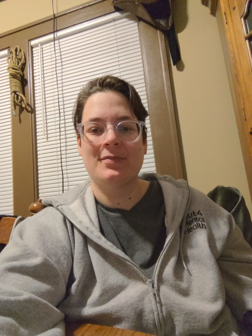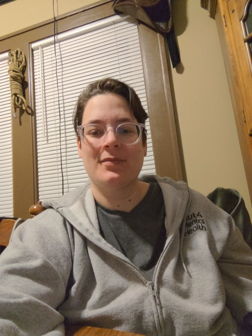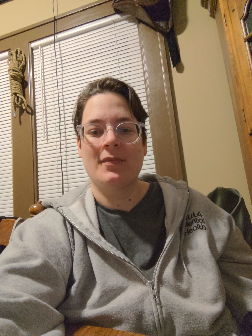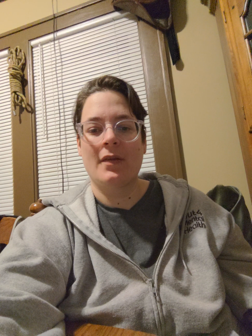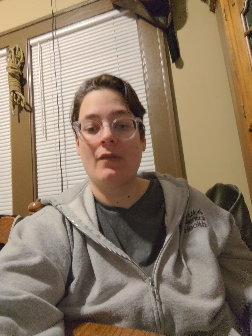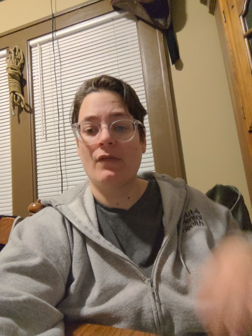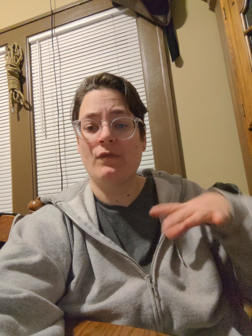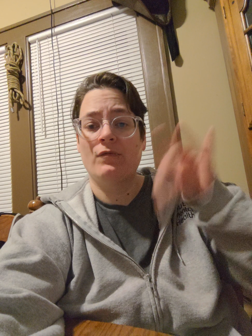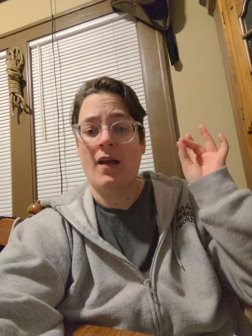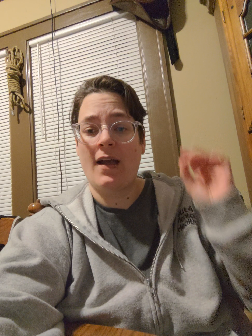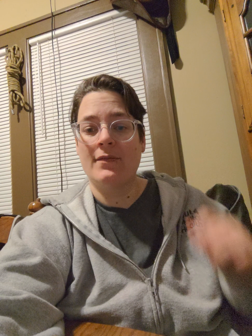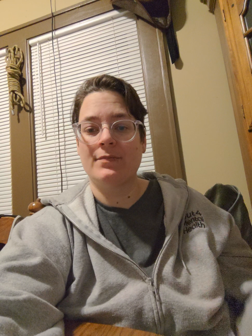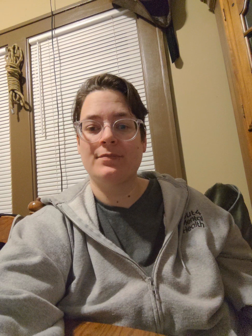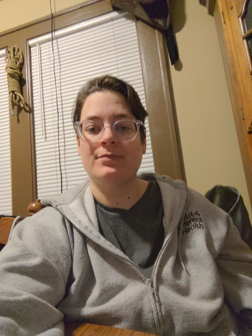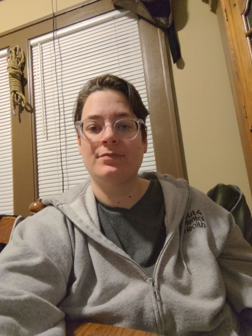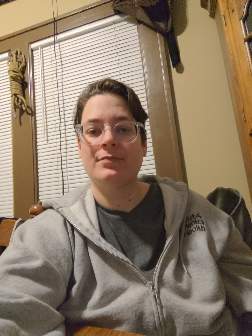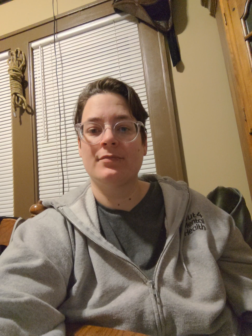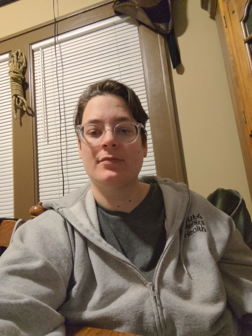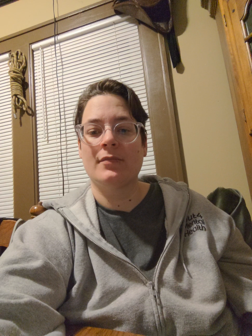find